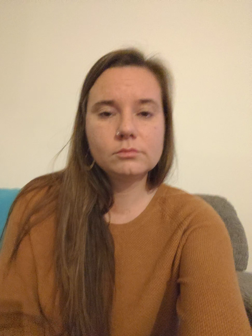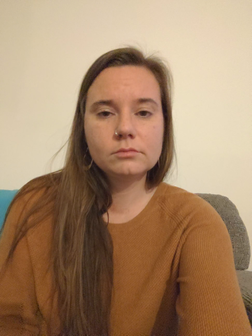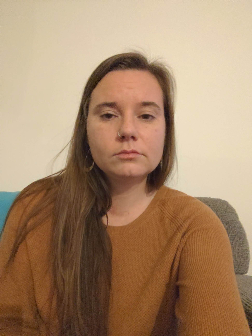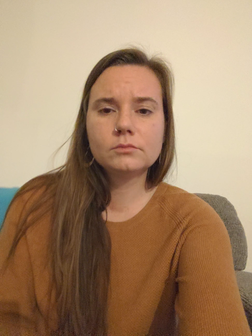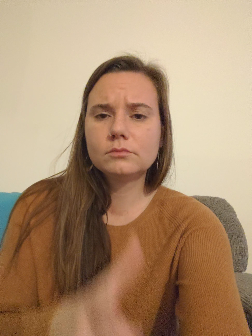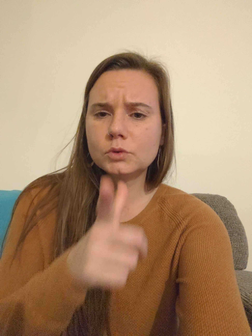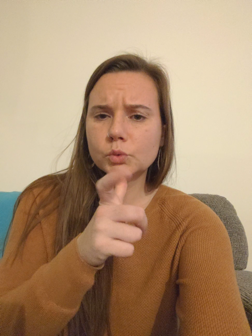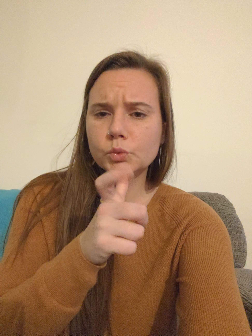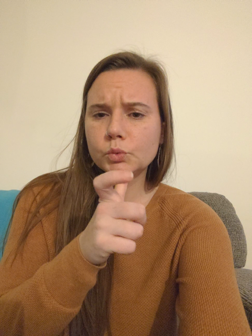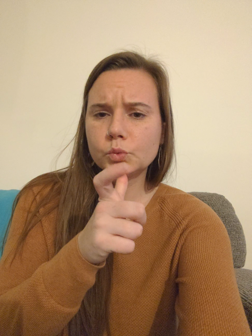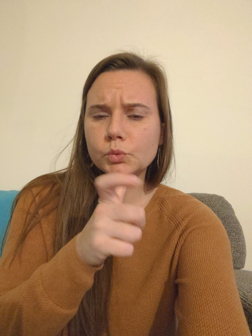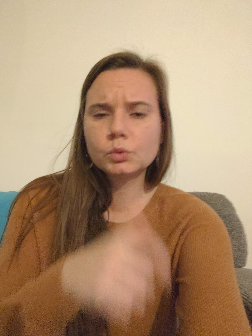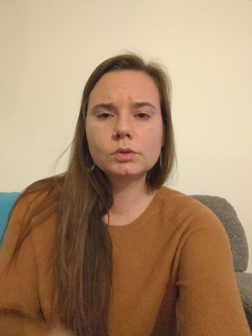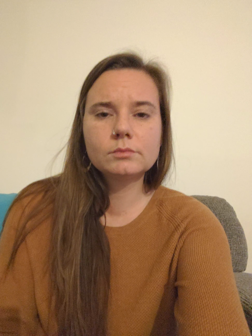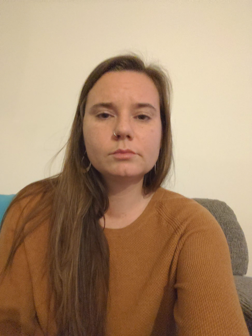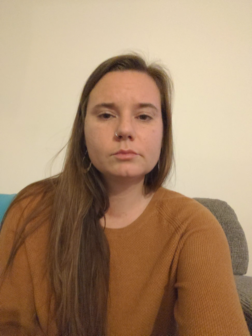who